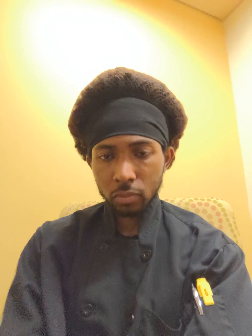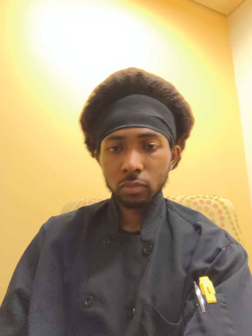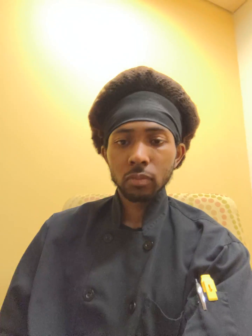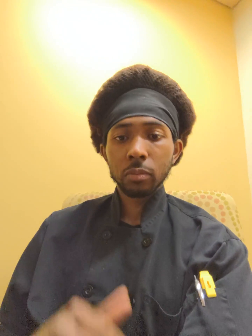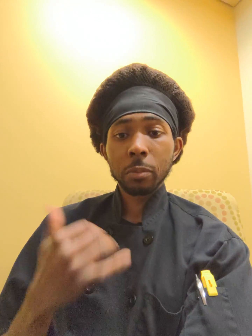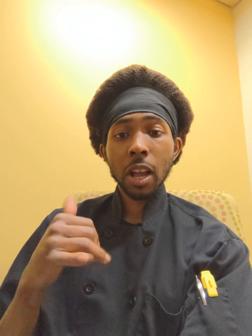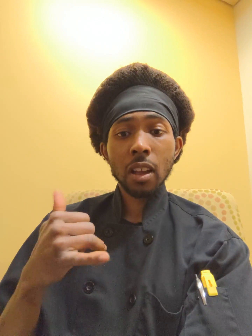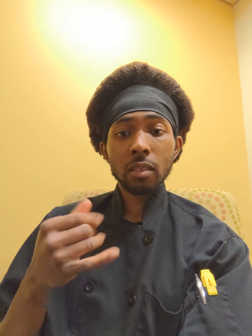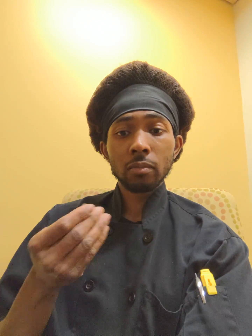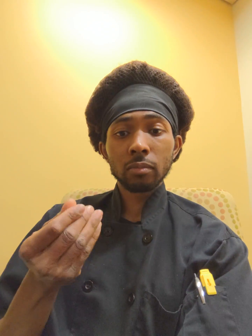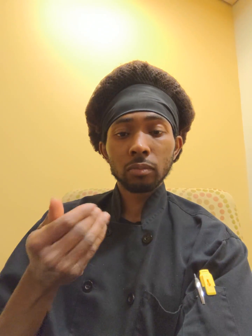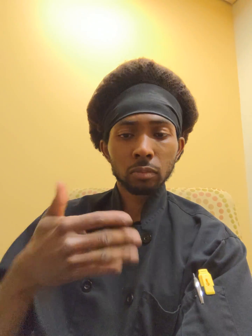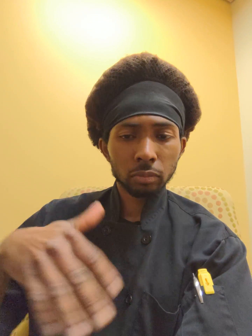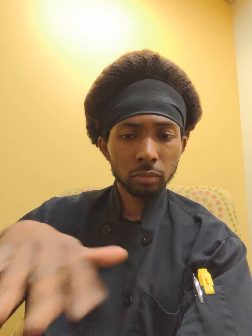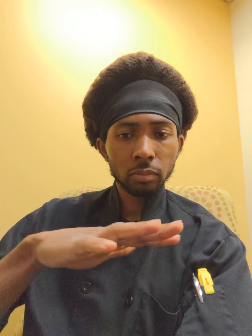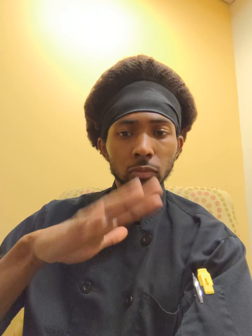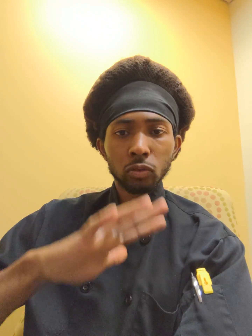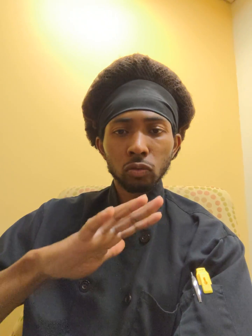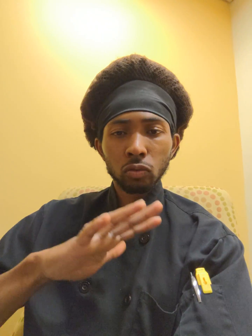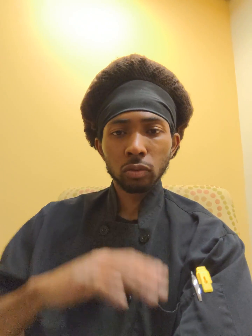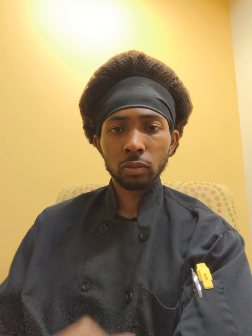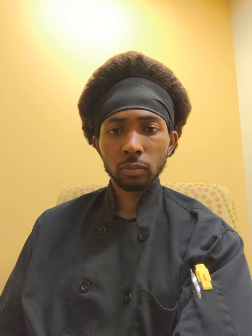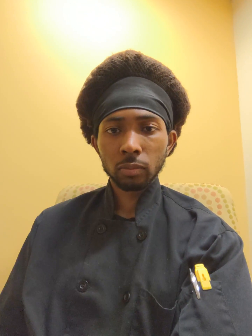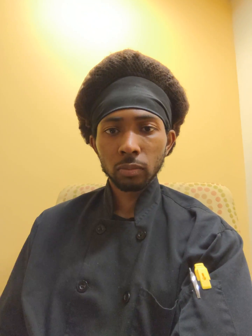playground